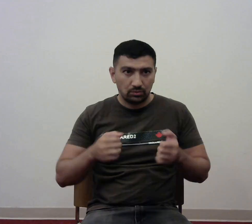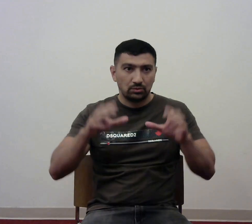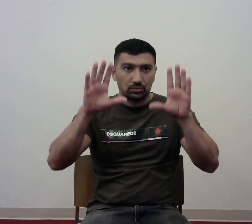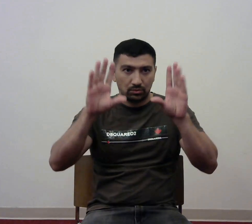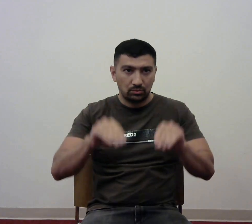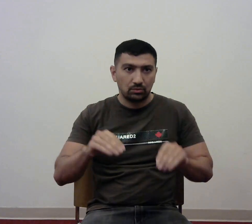söndurə